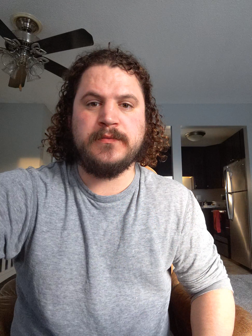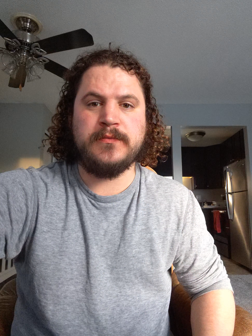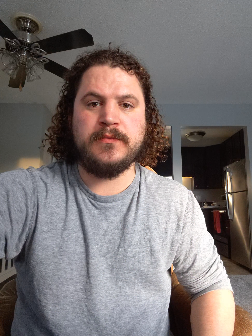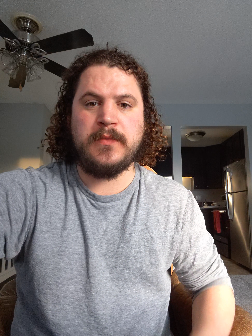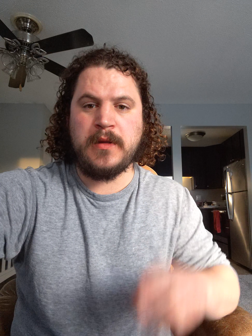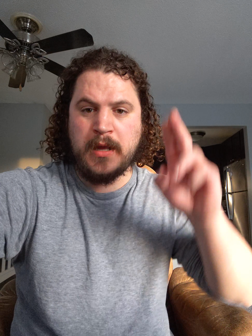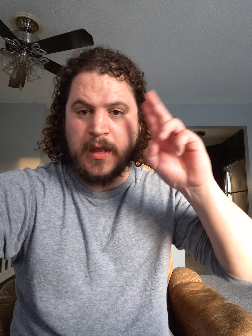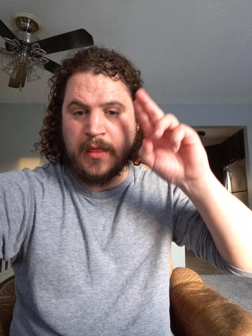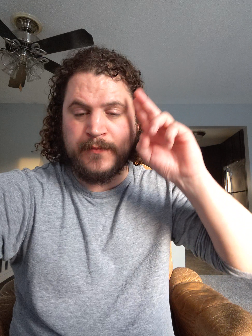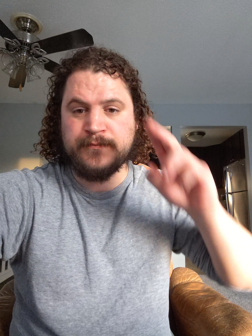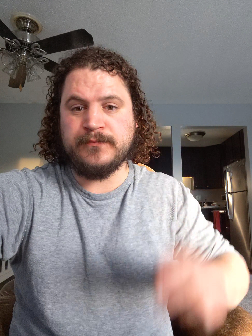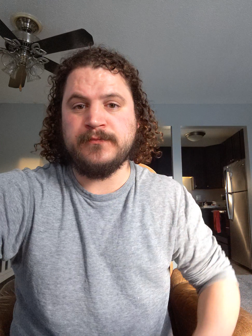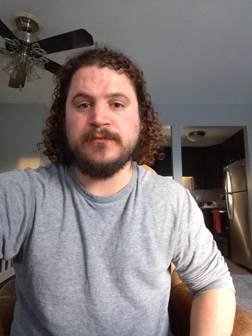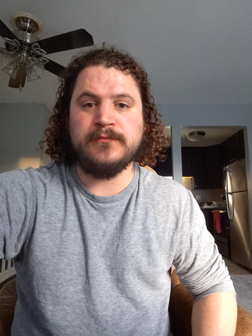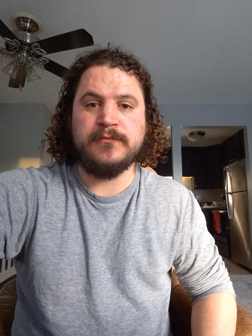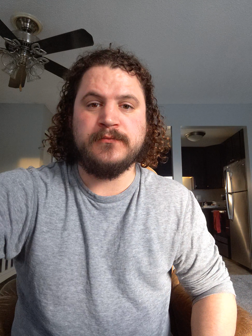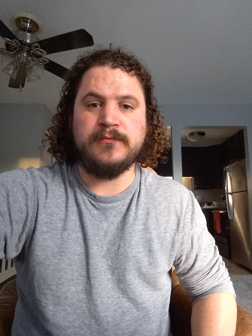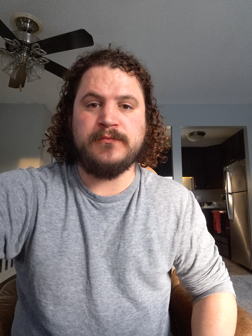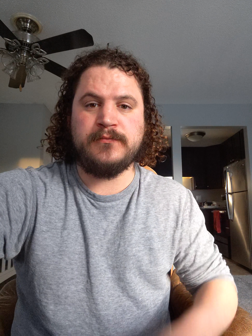uncle